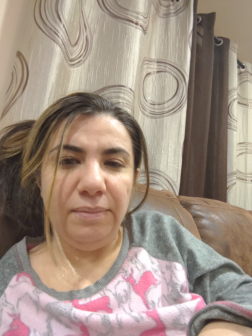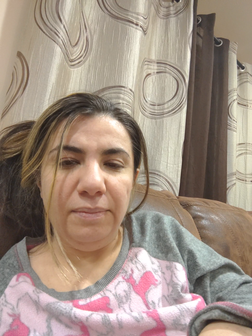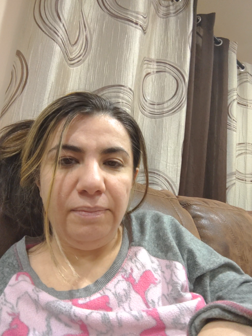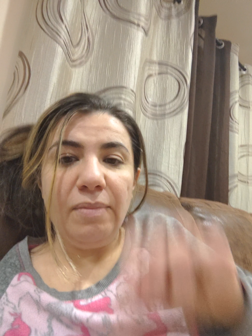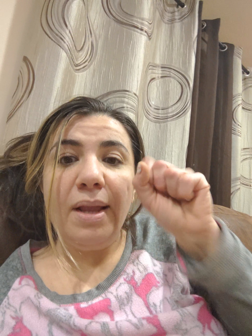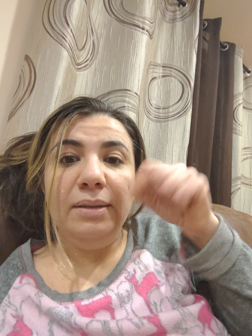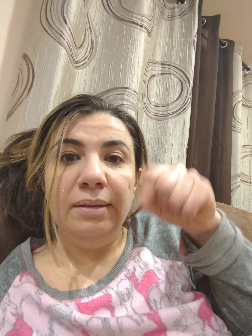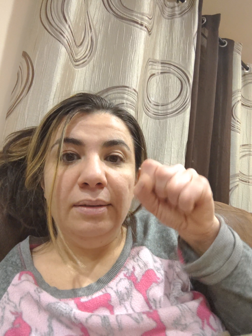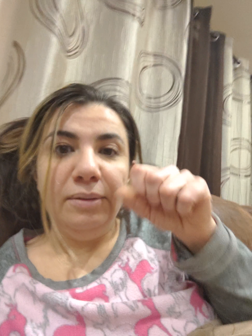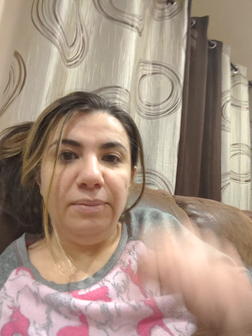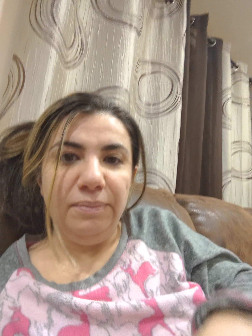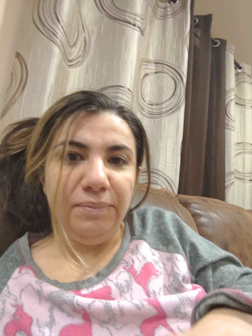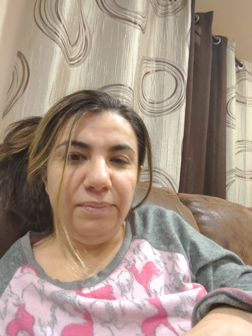yes